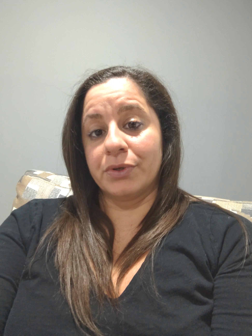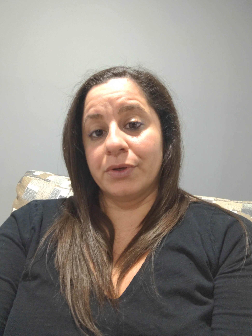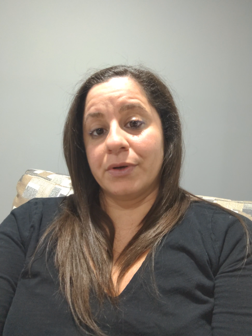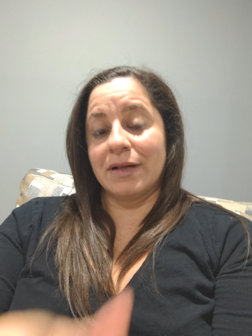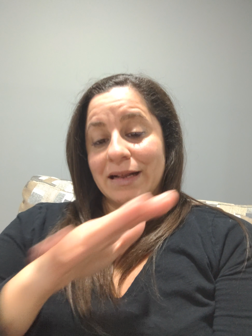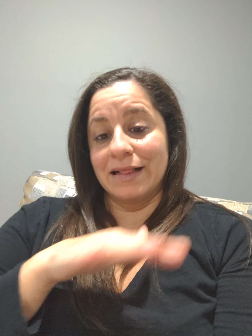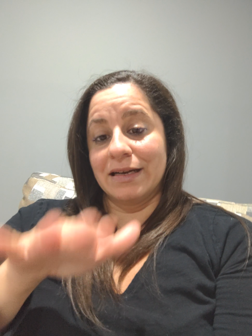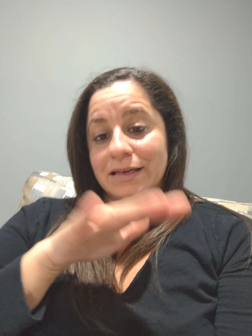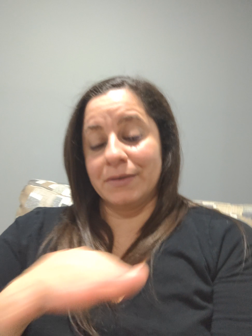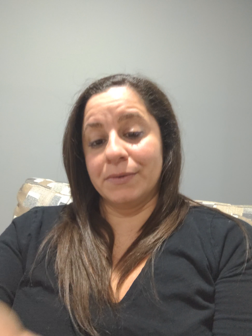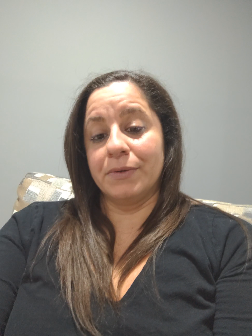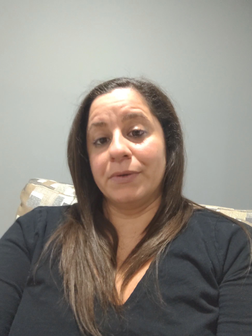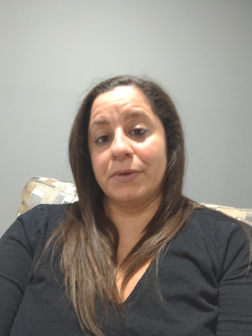clean